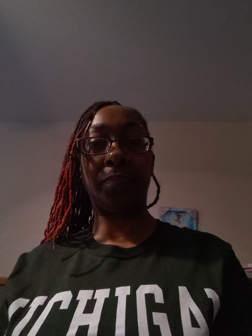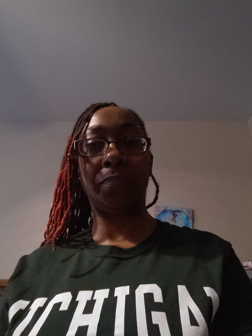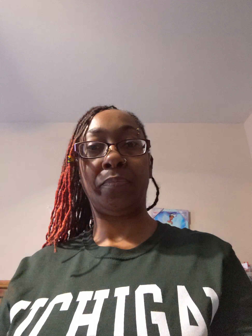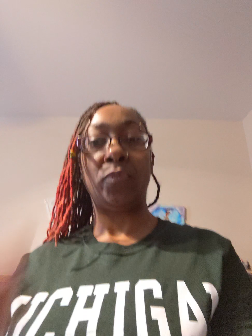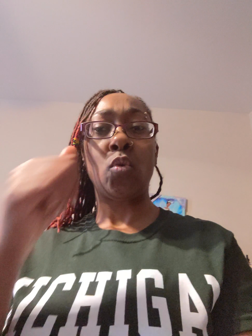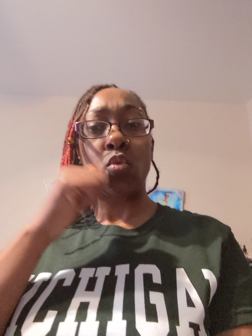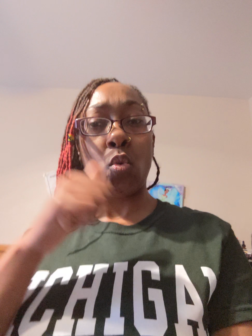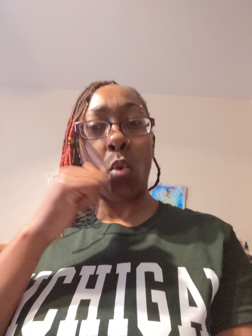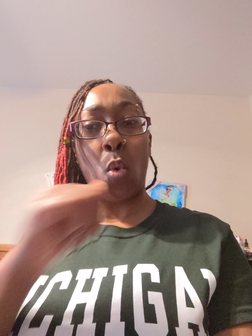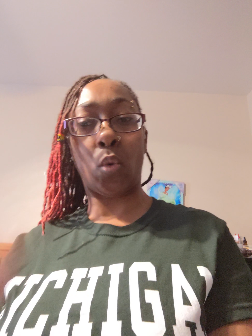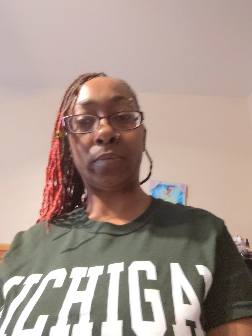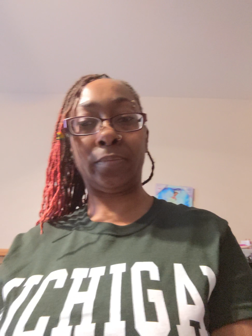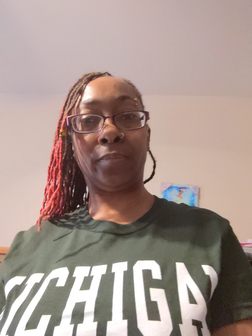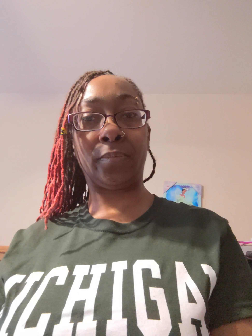girl